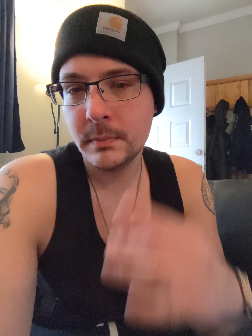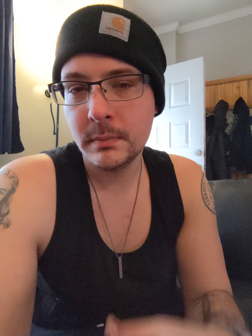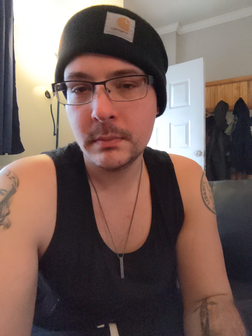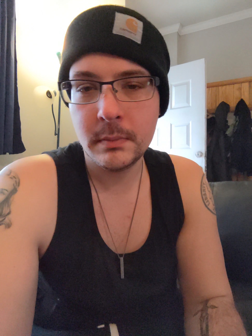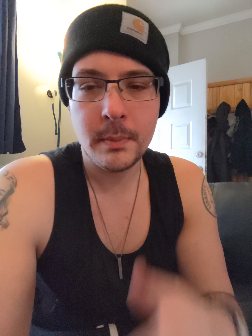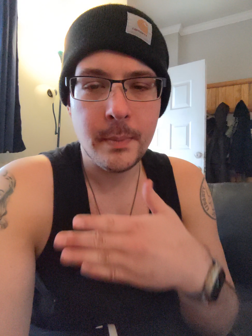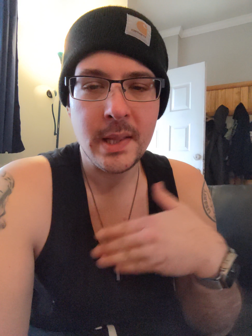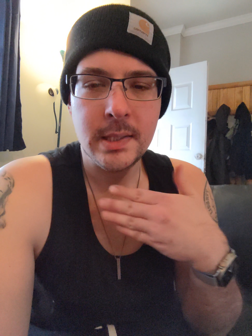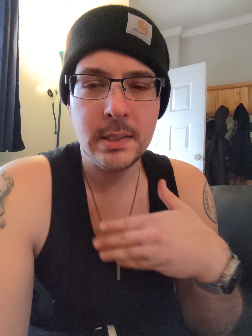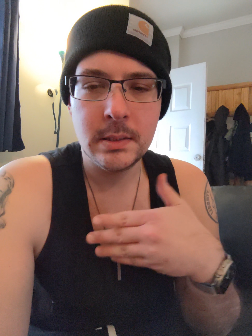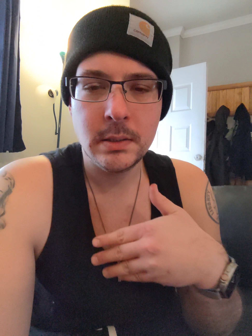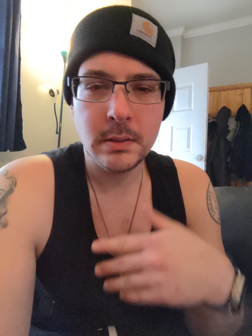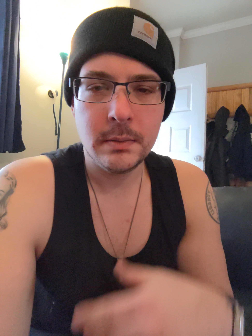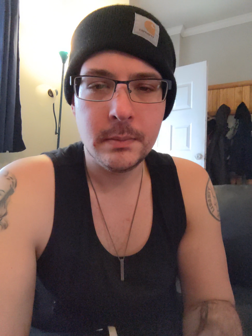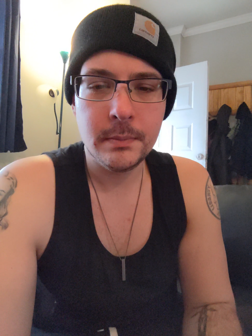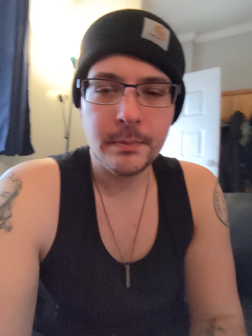please